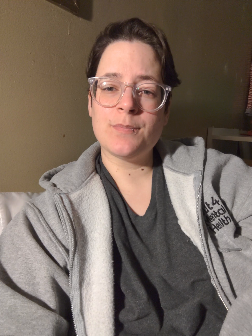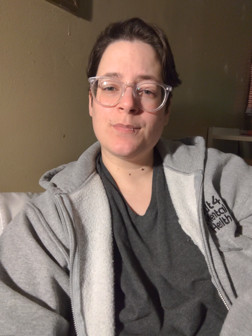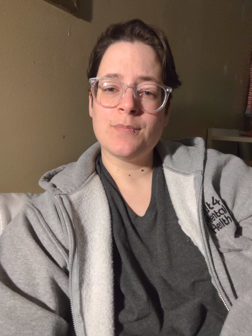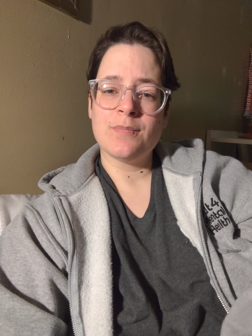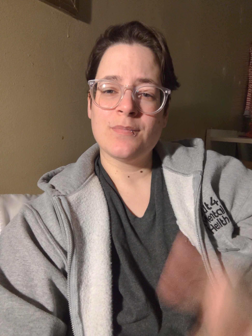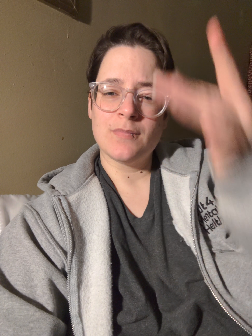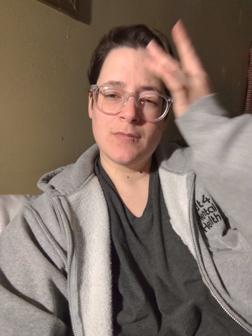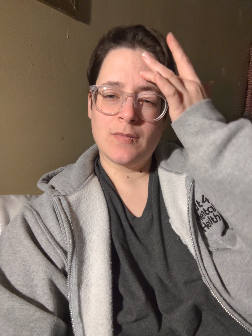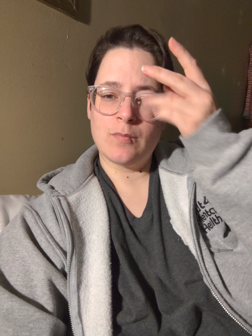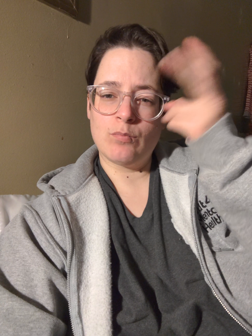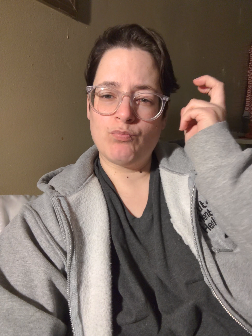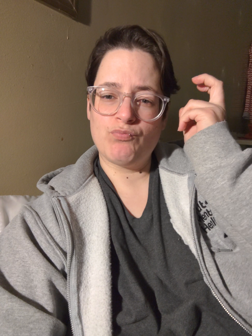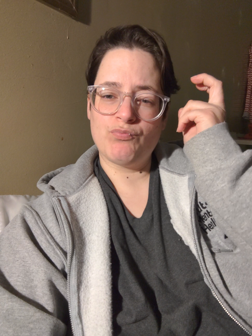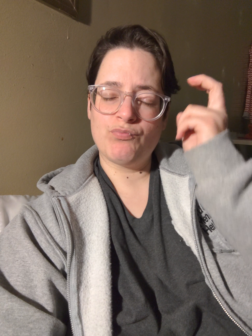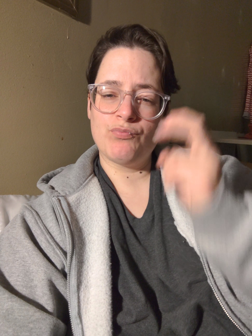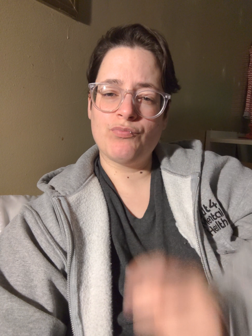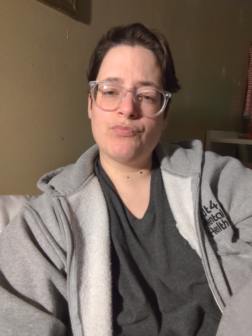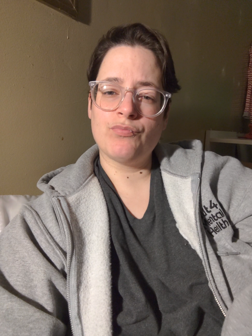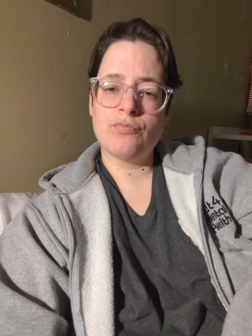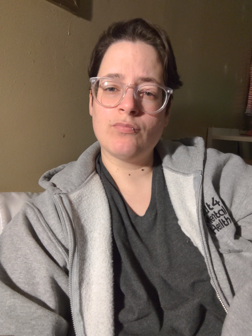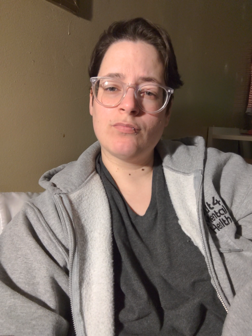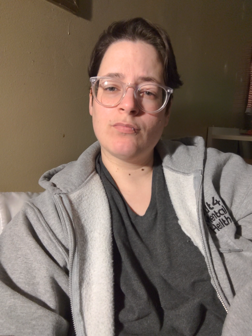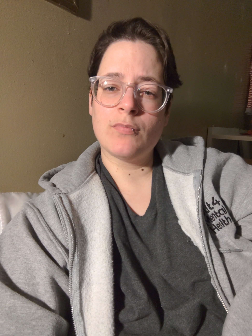sick